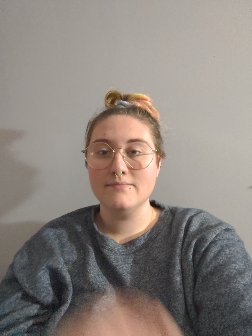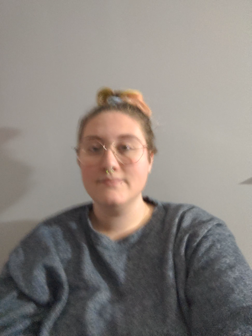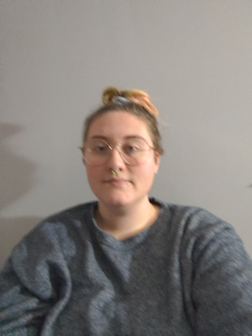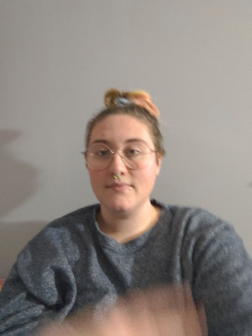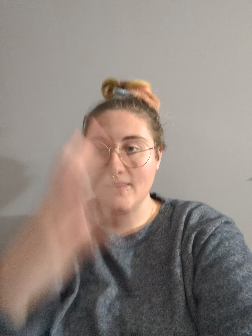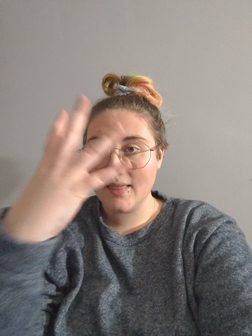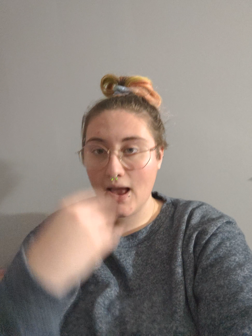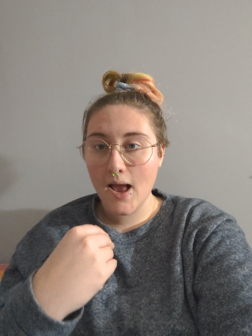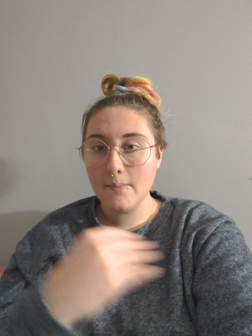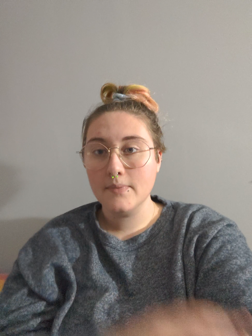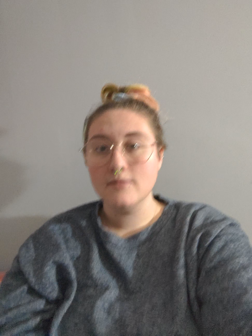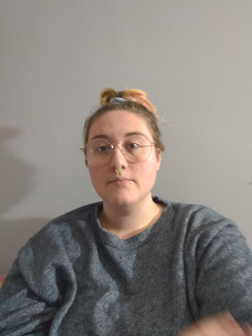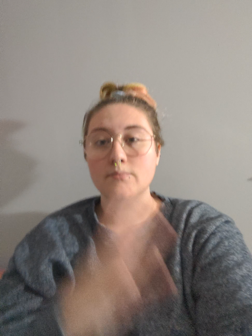nap